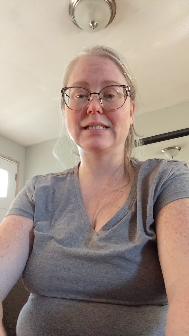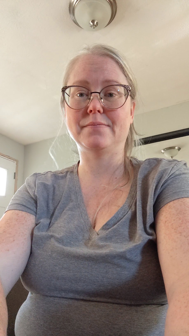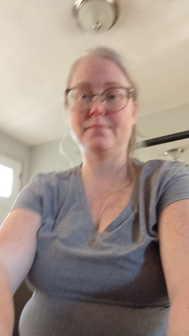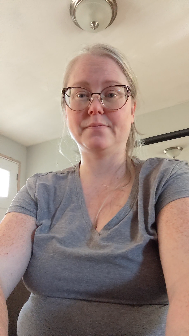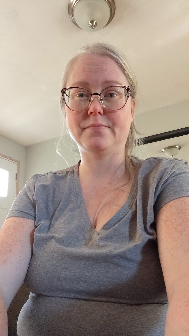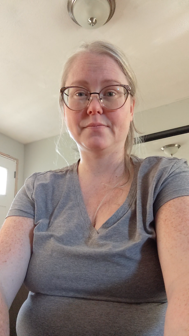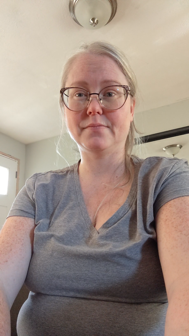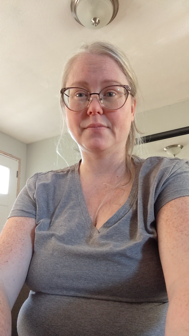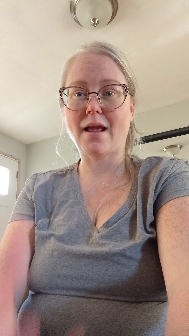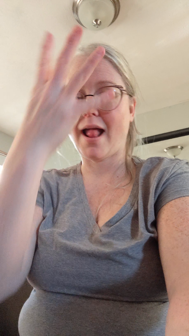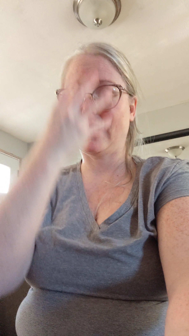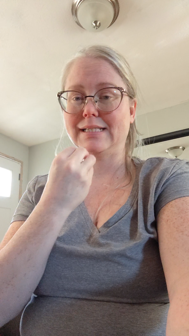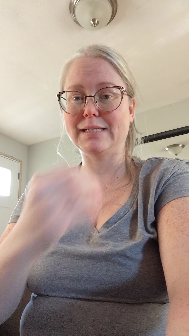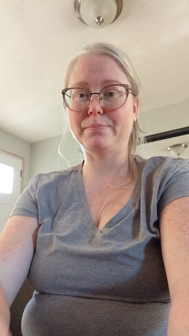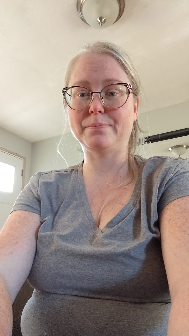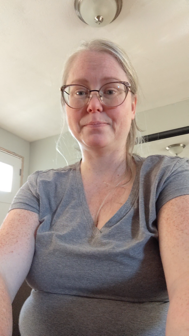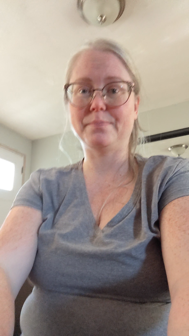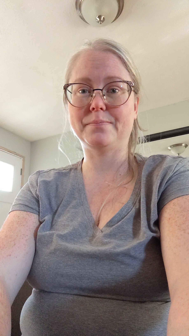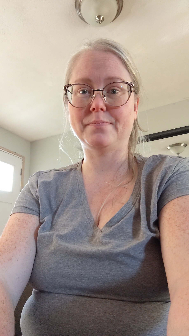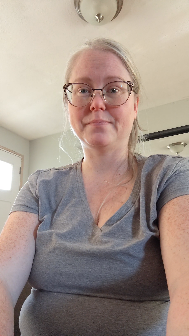asleep